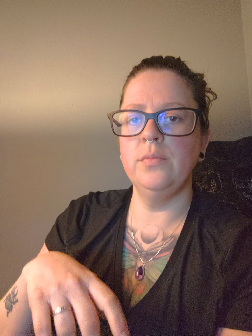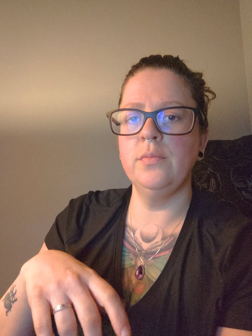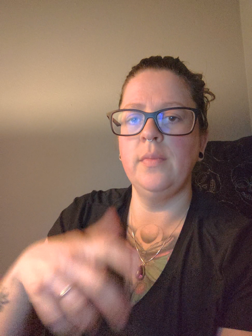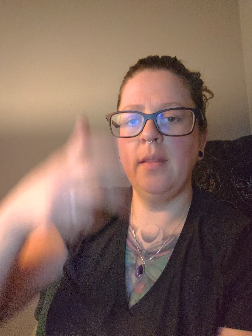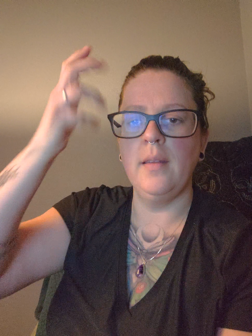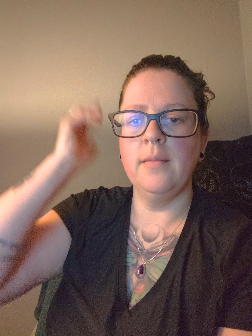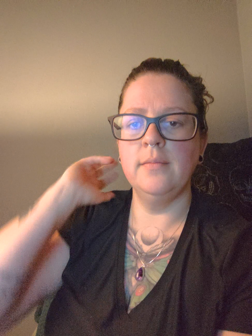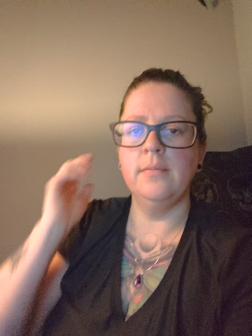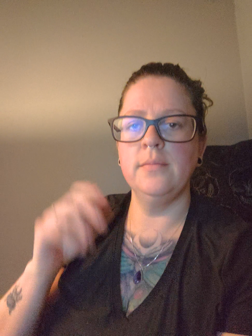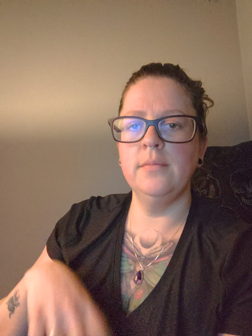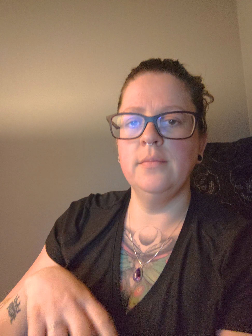lion